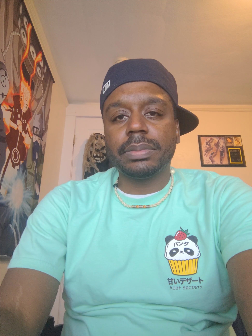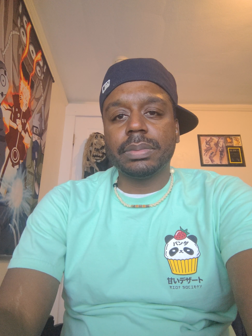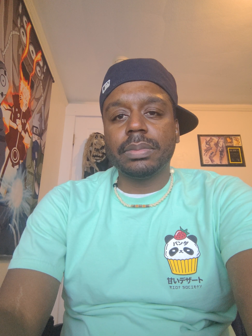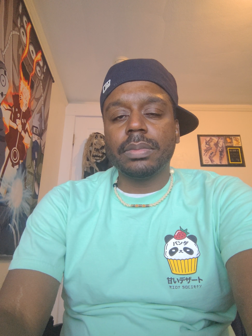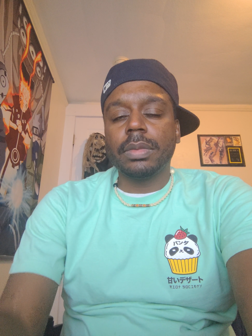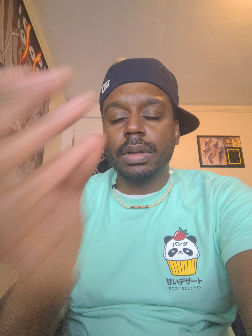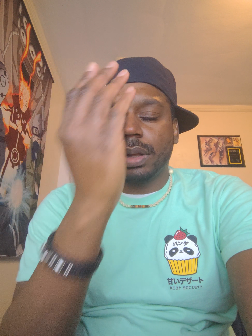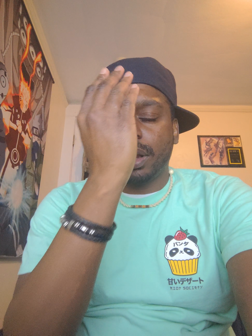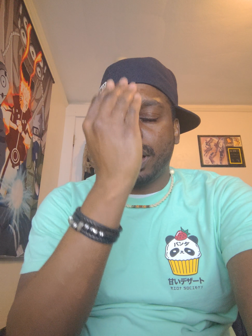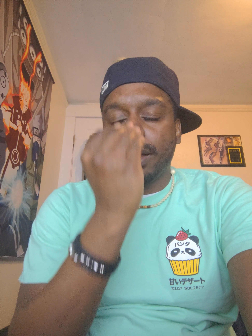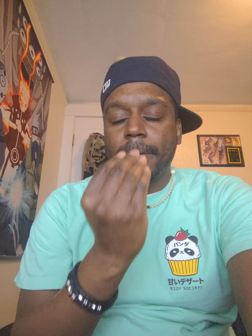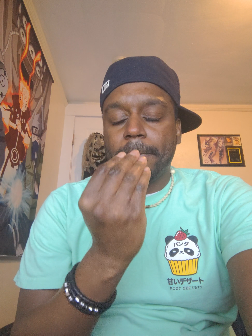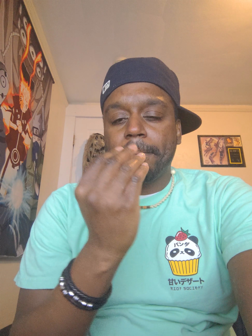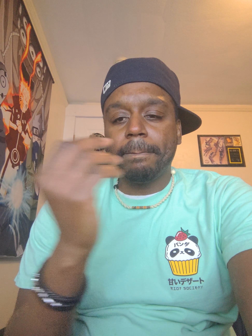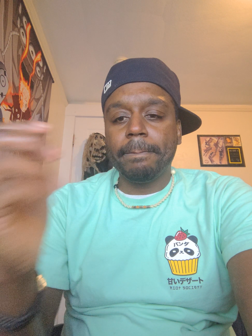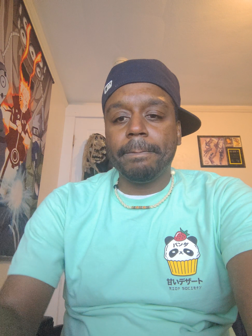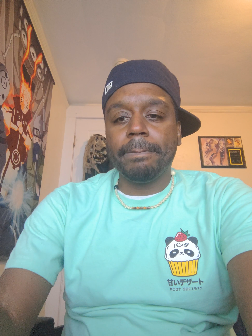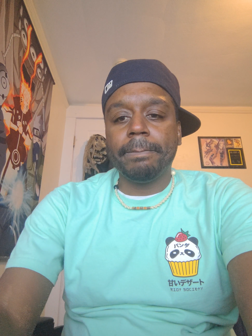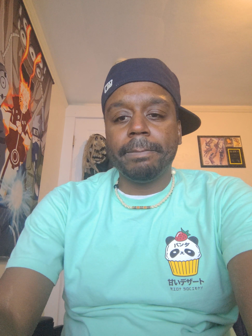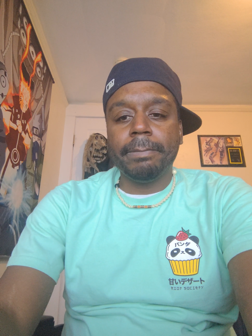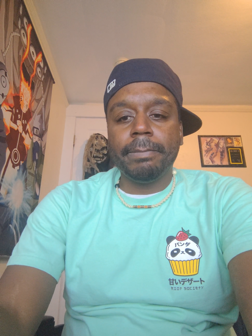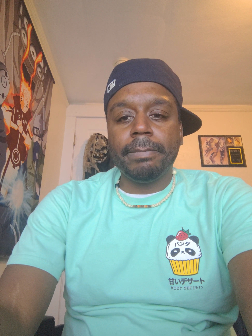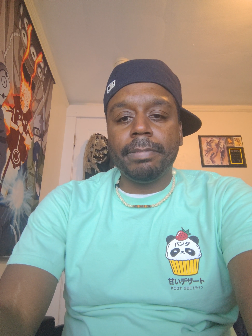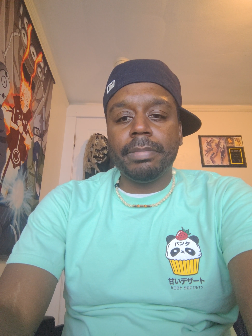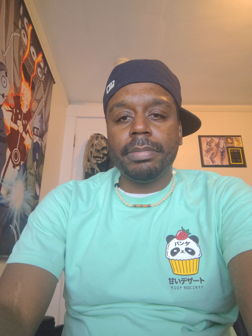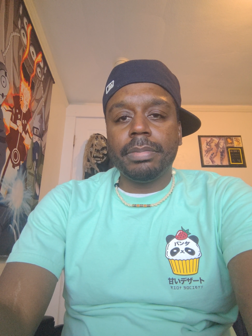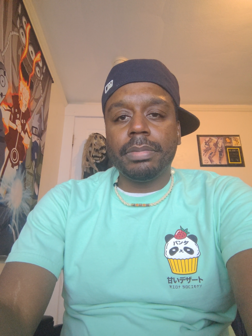sleep